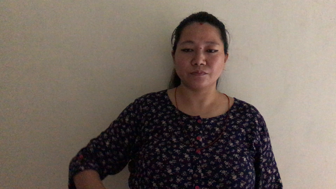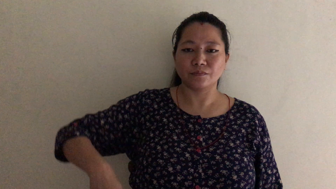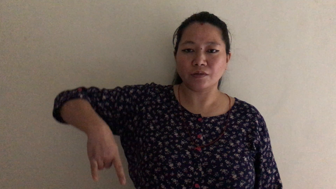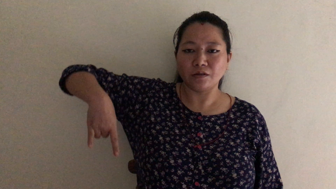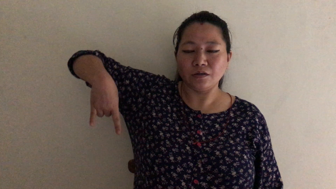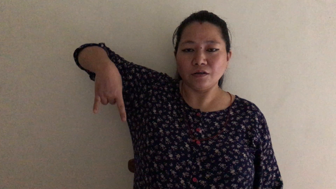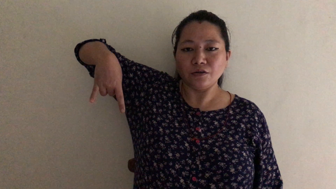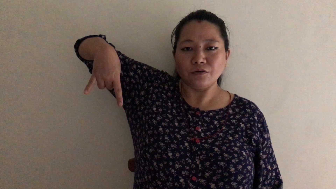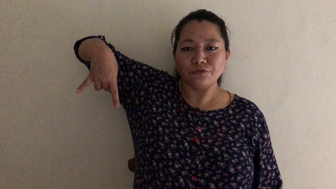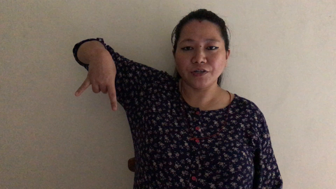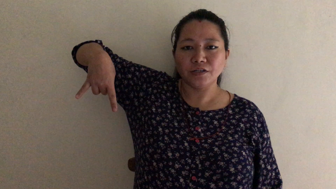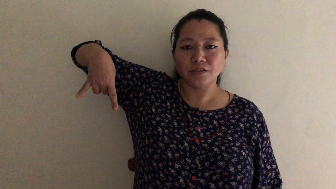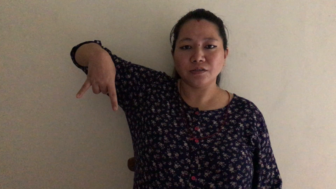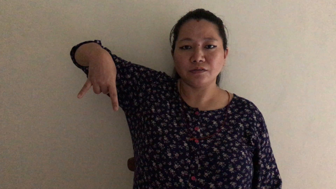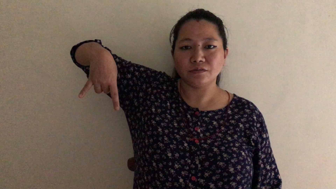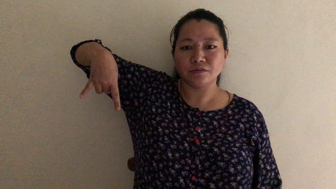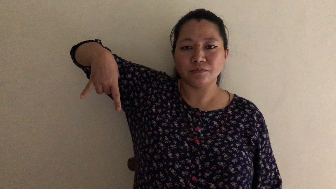फ